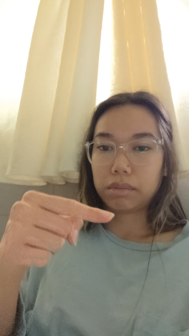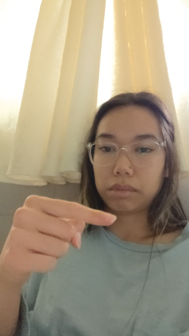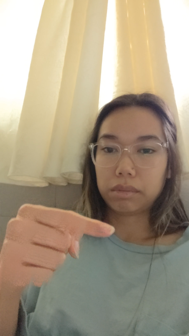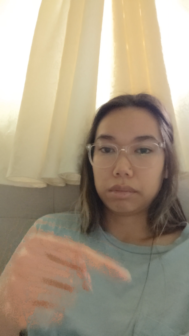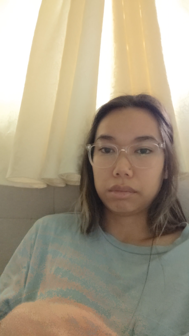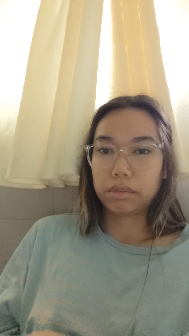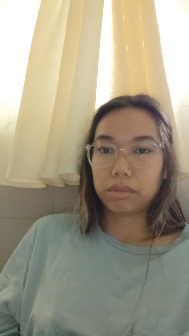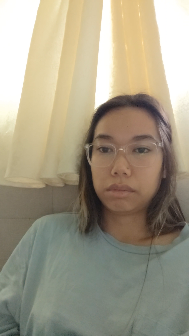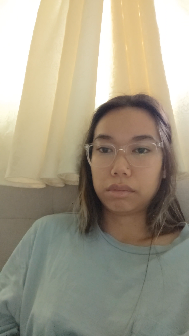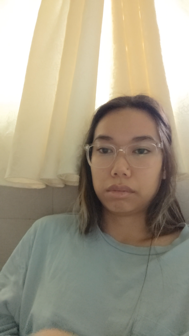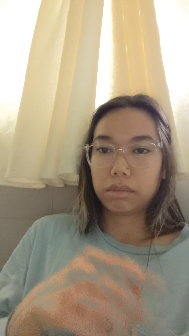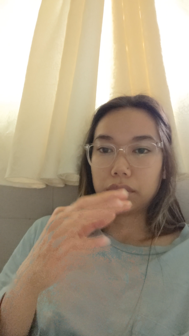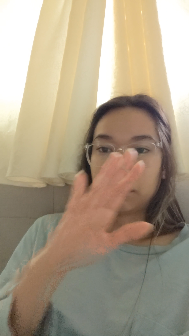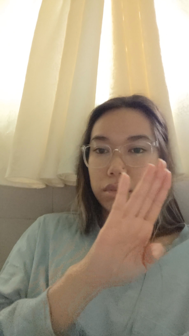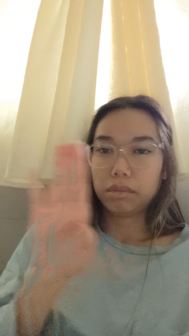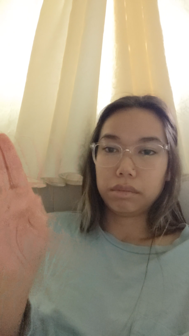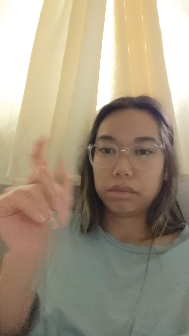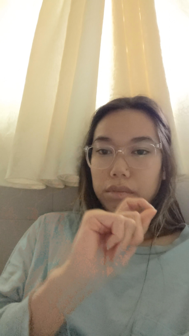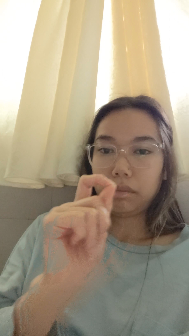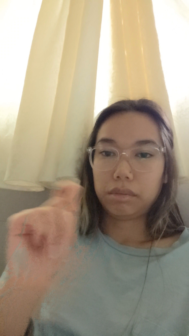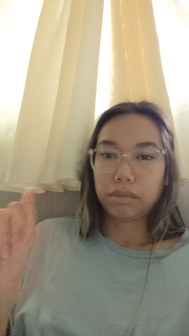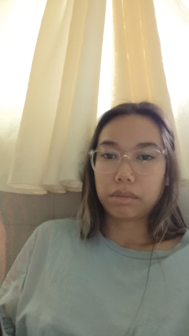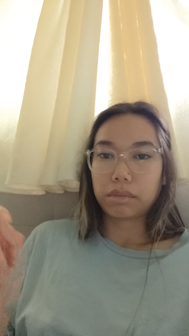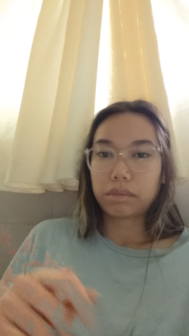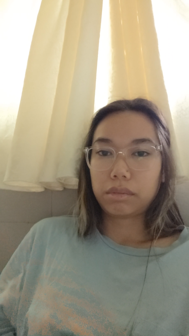chalk